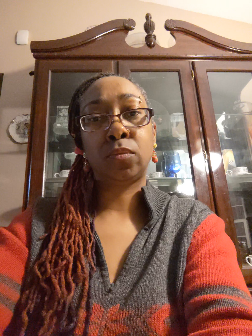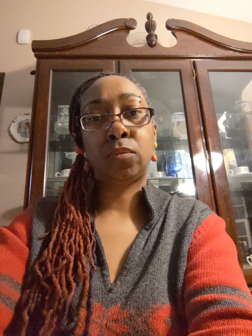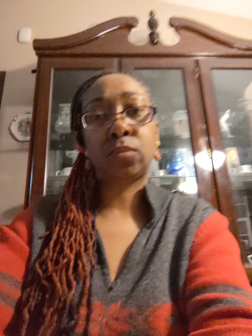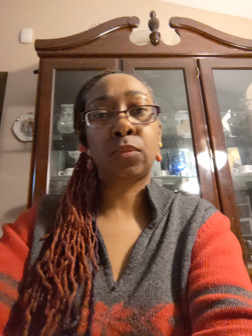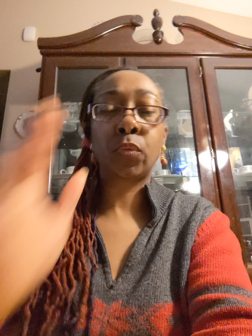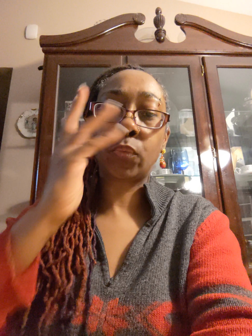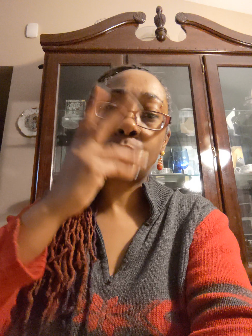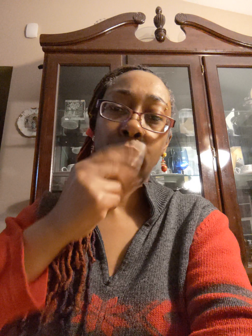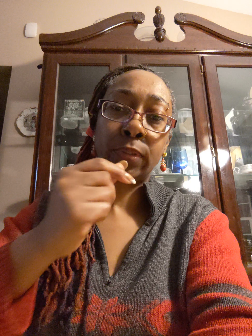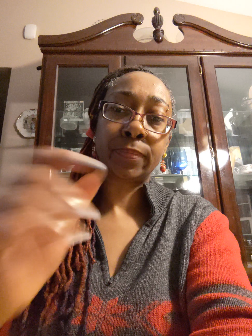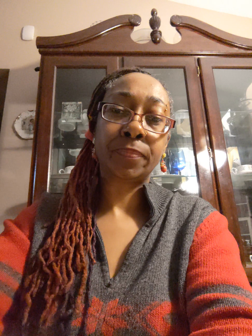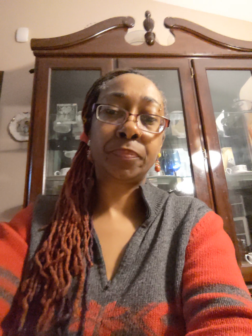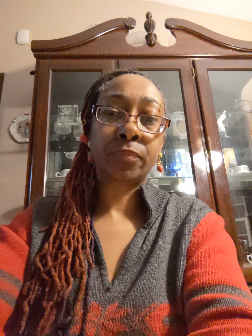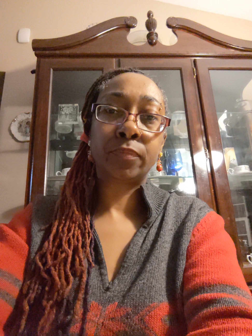pretty